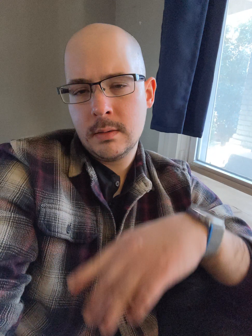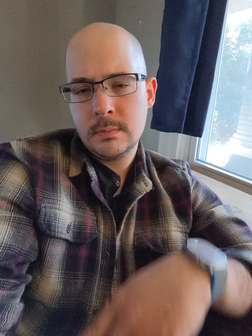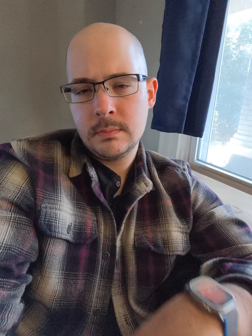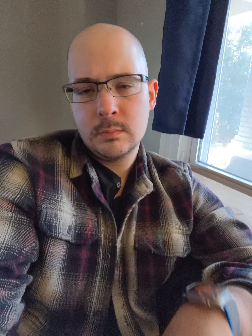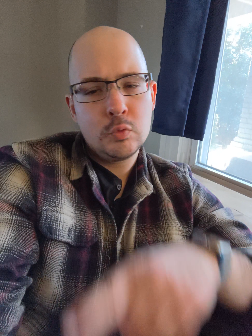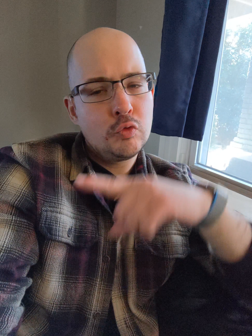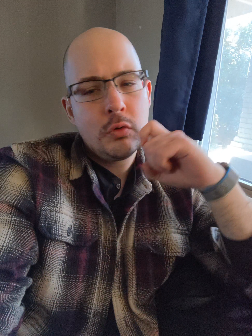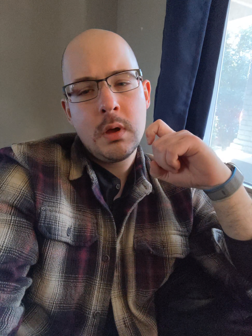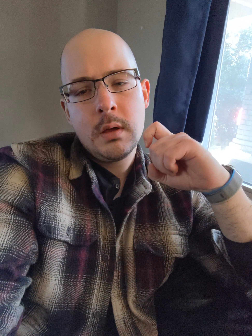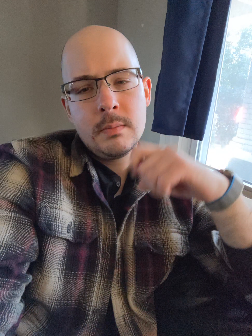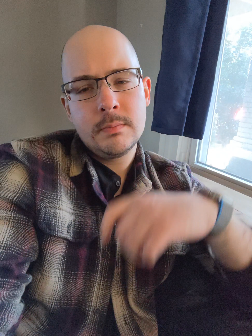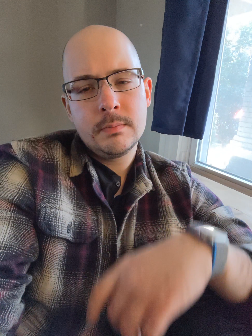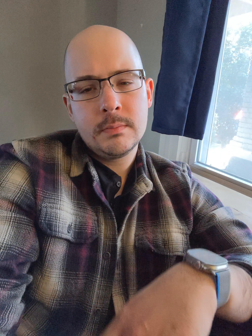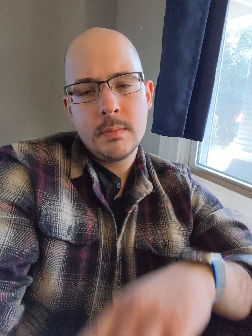dry